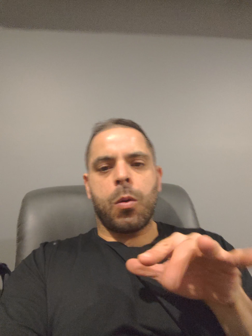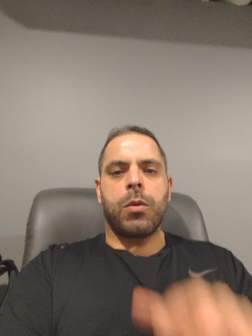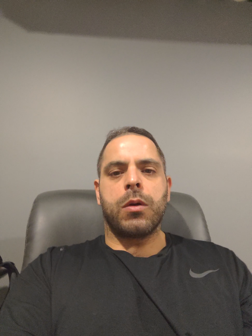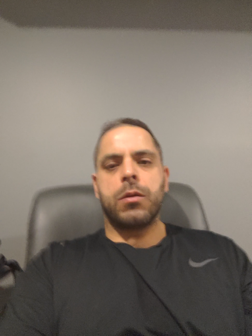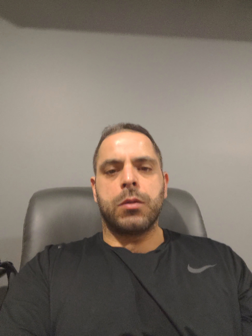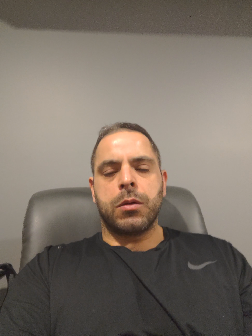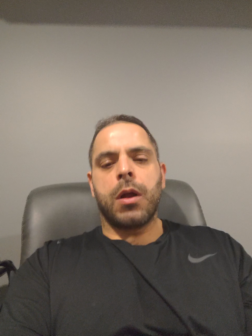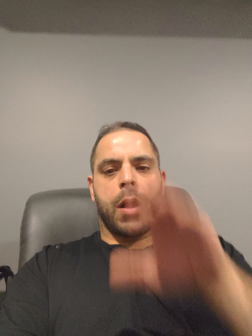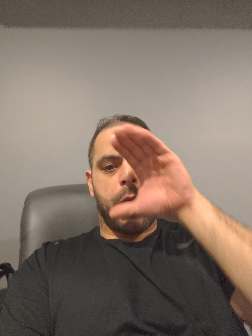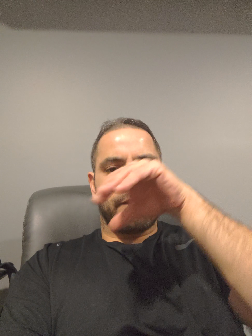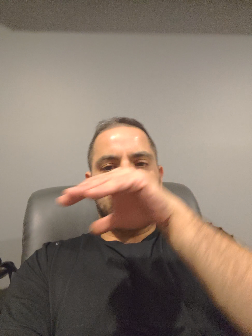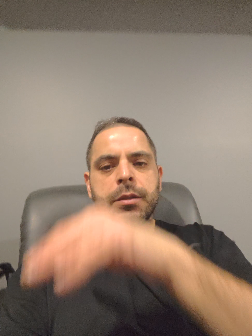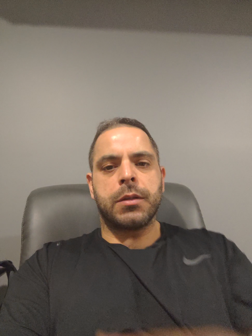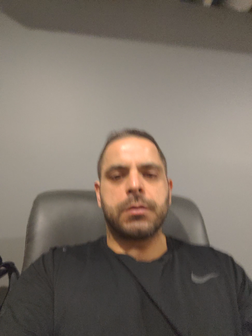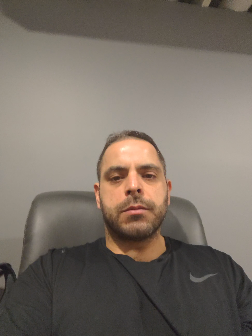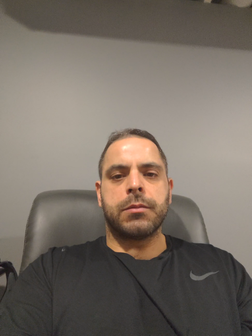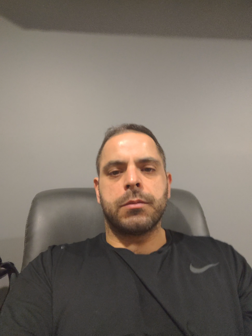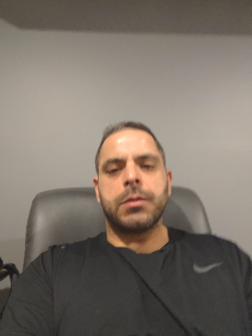elephant